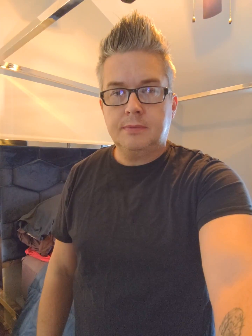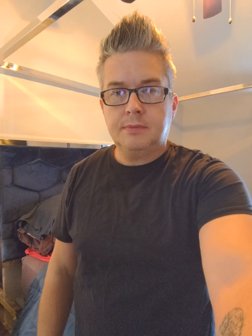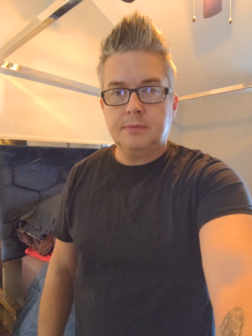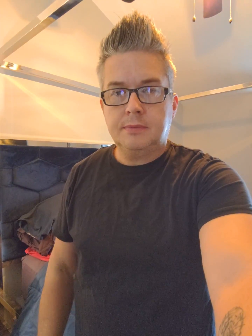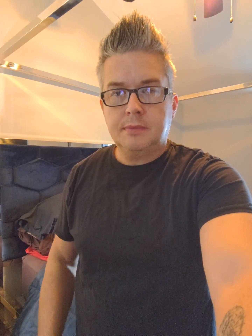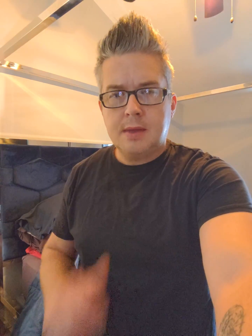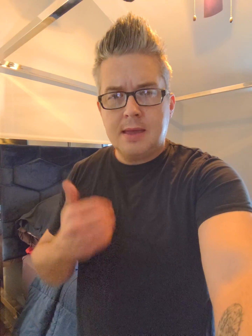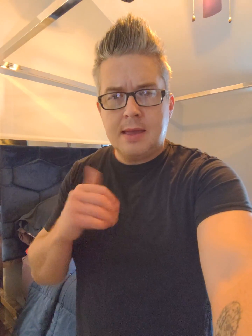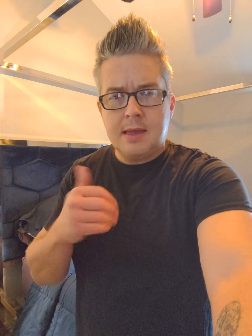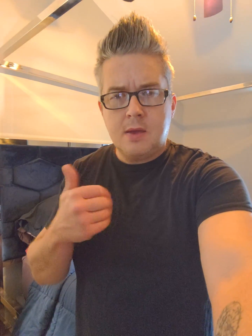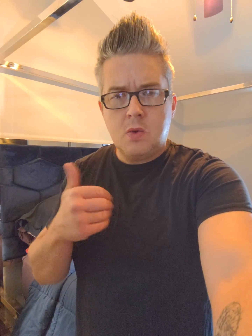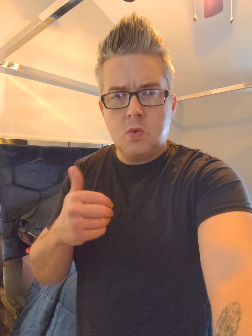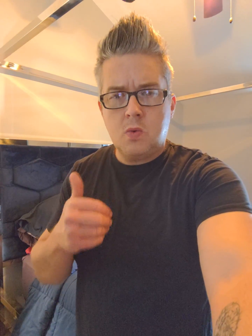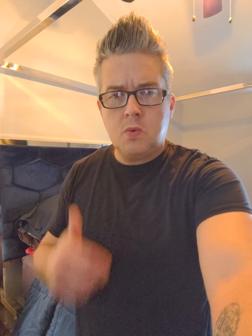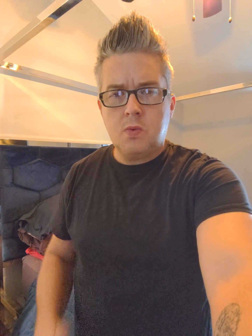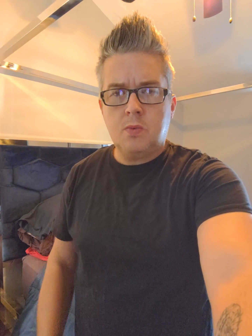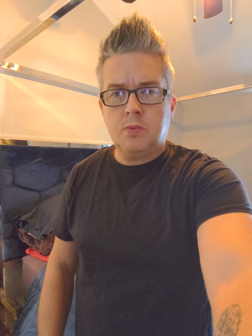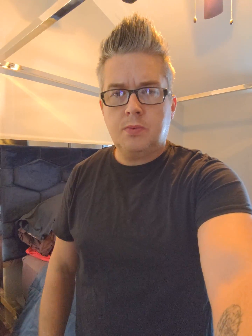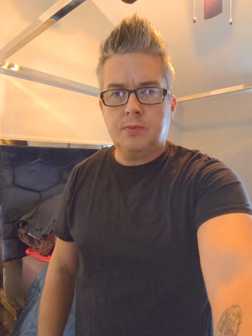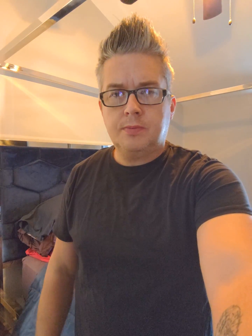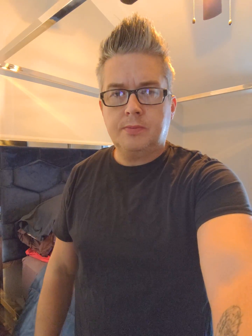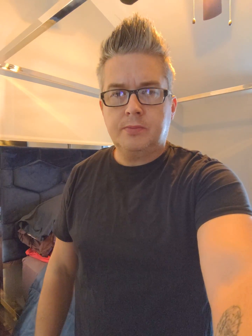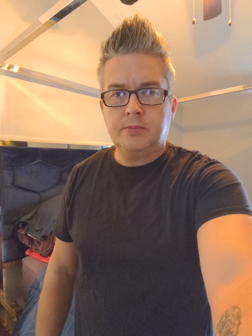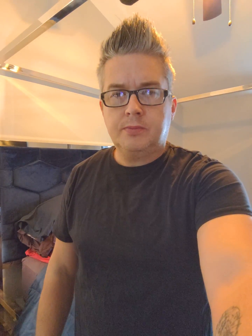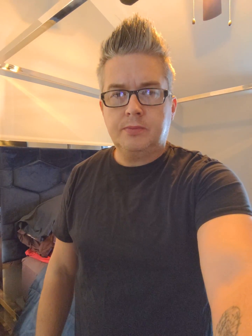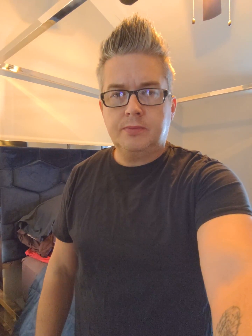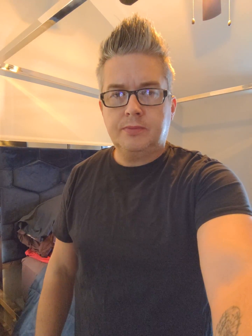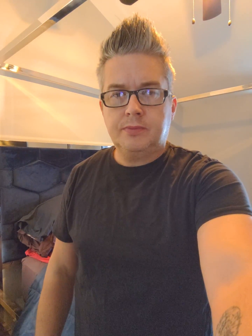how